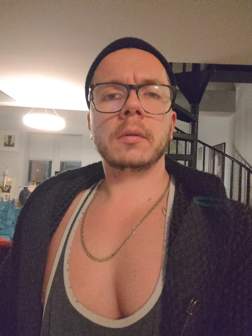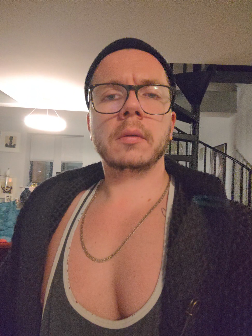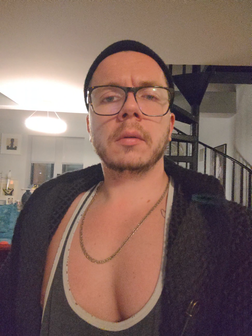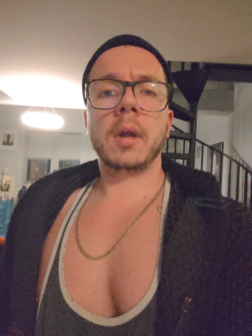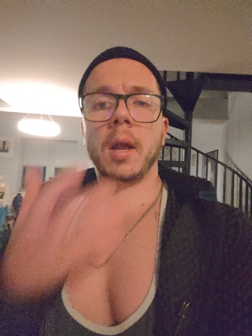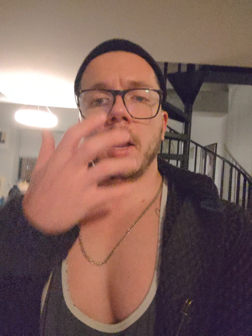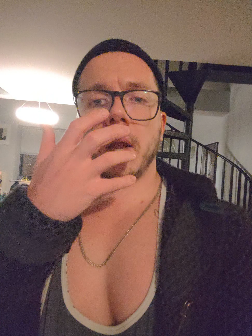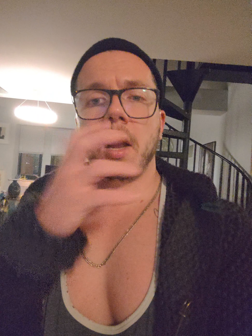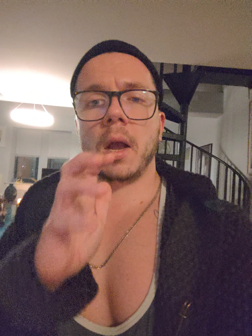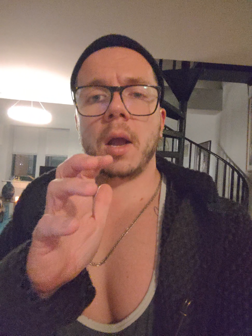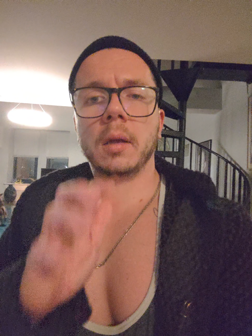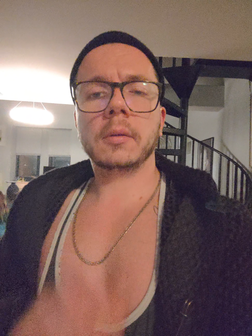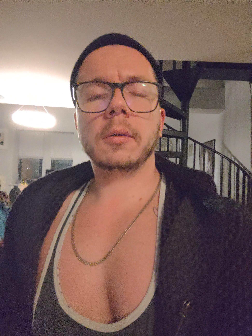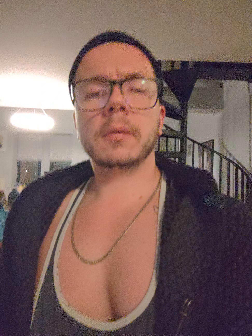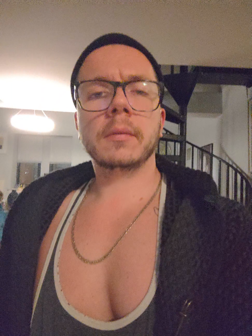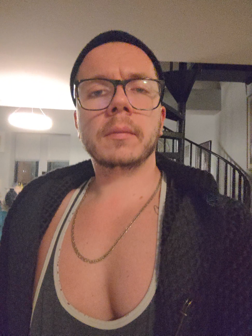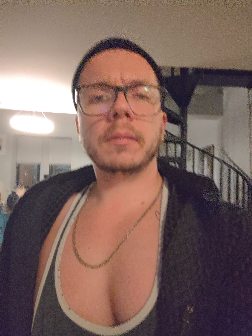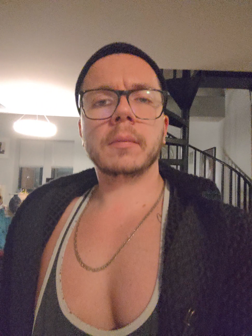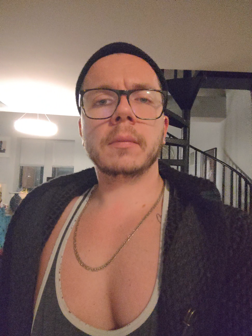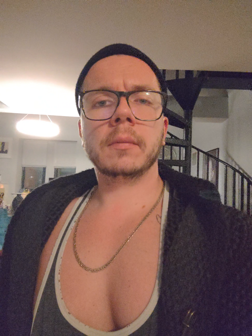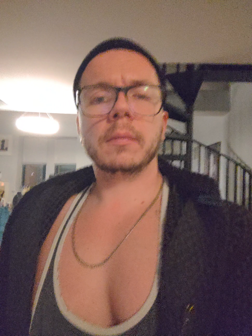hot